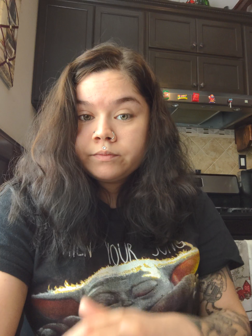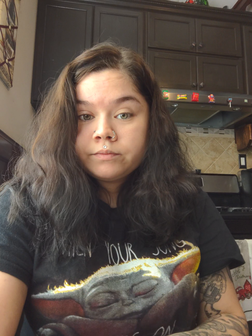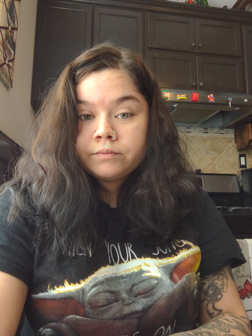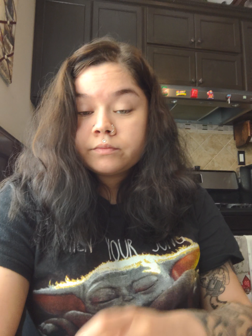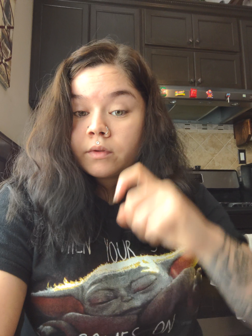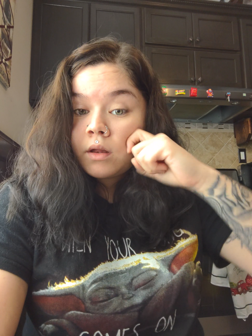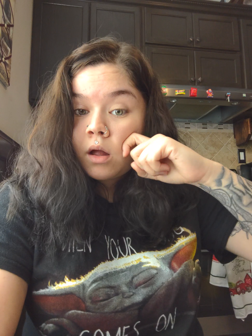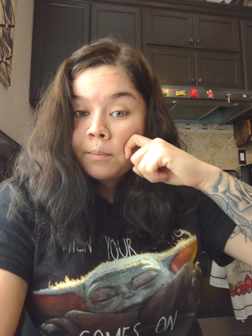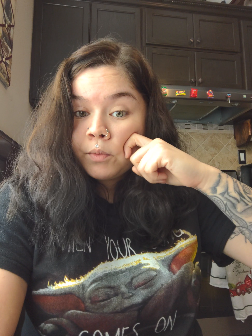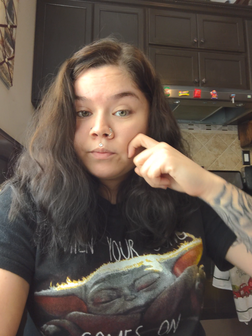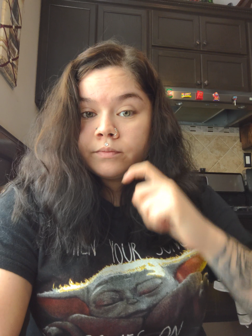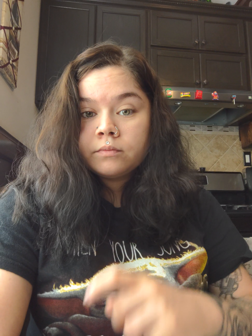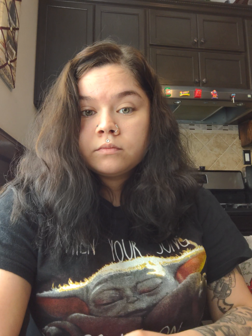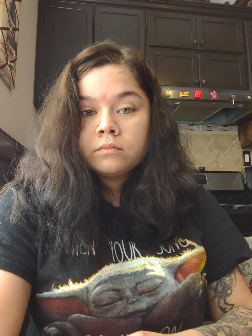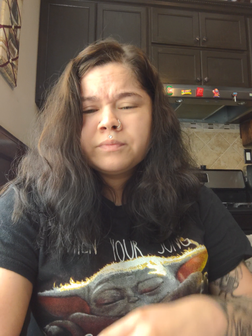apple